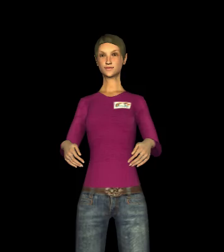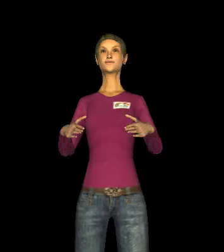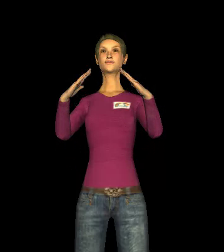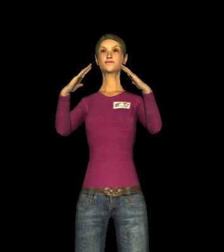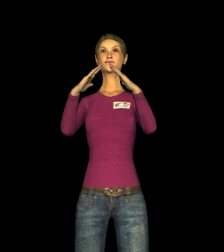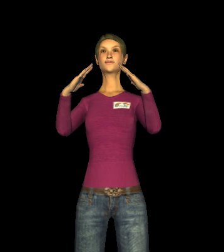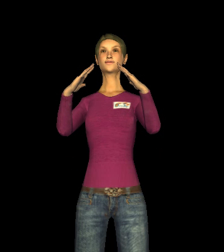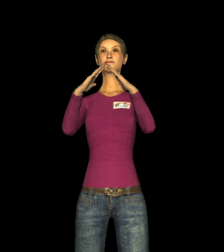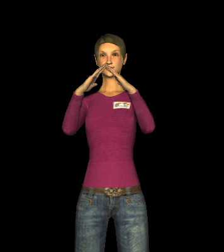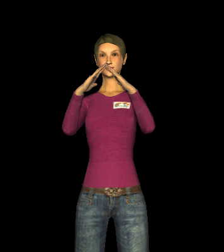بيت